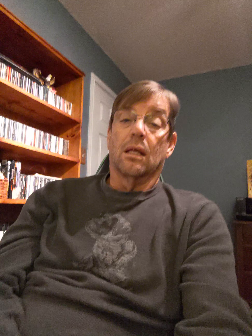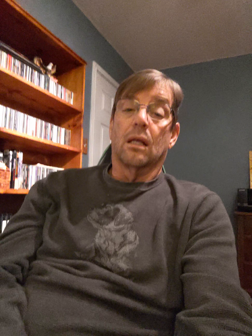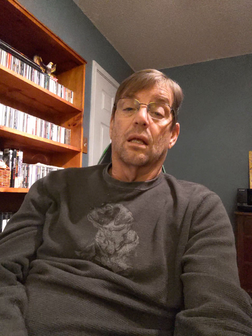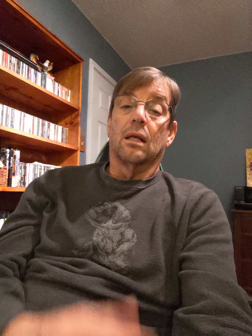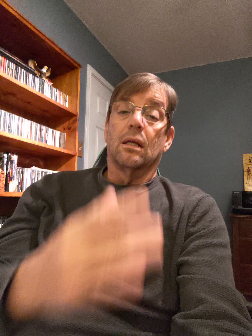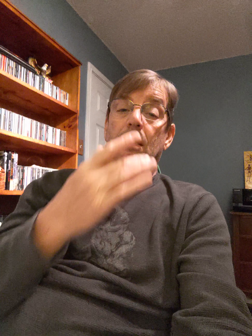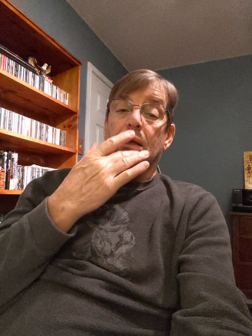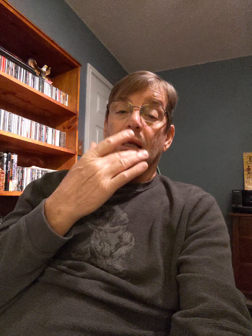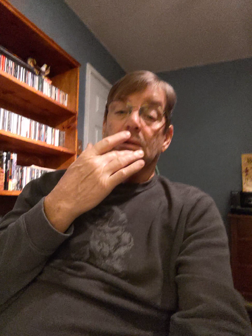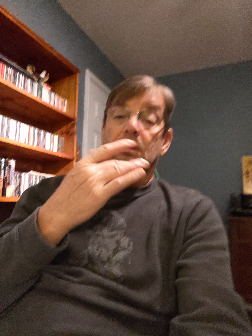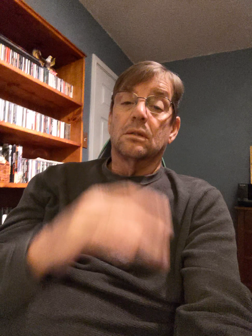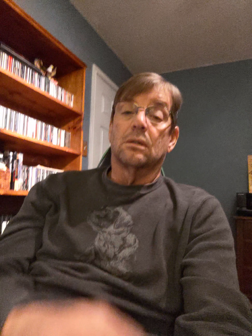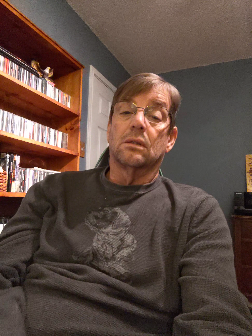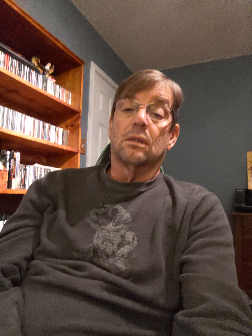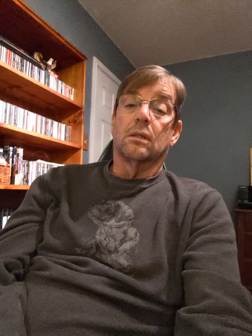taste